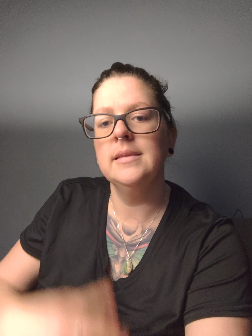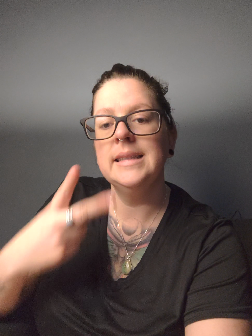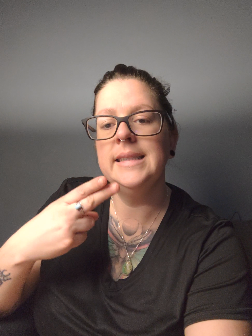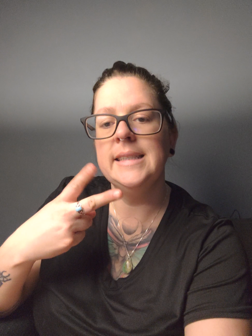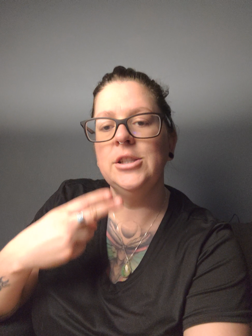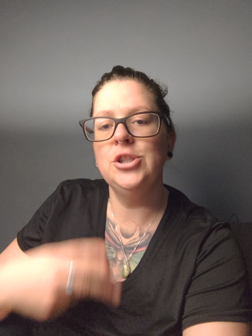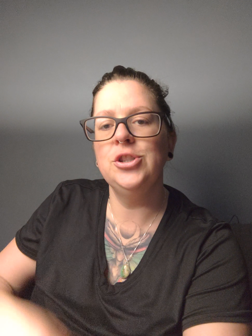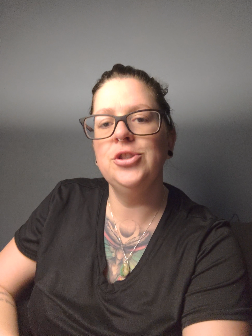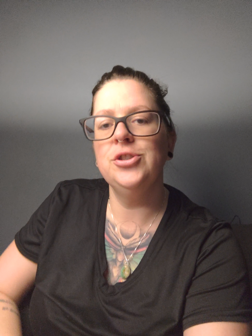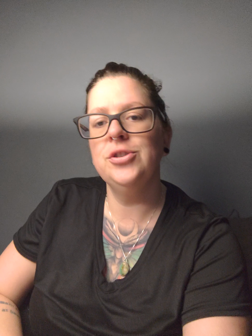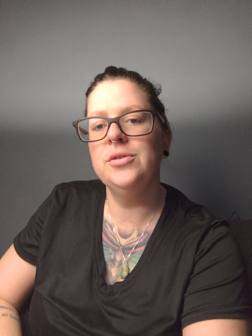scissors